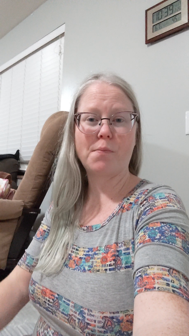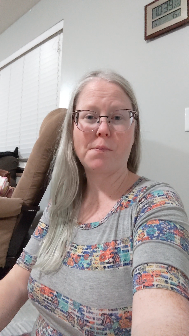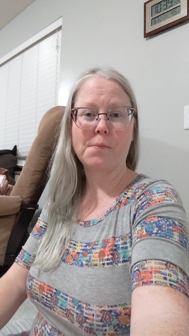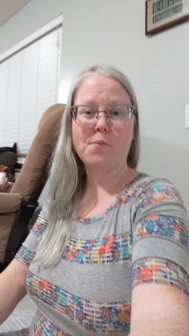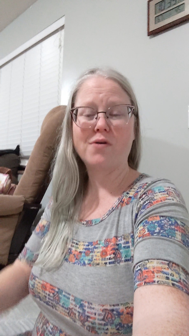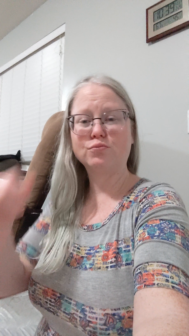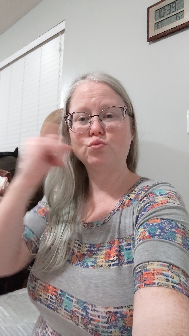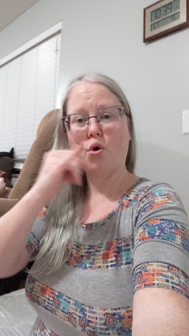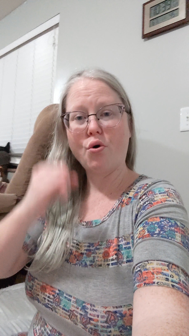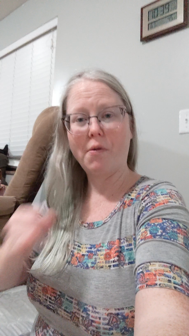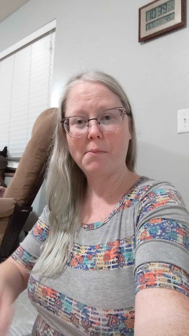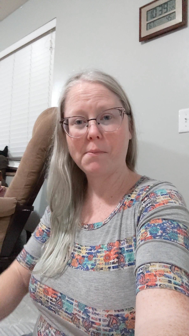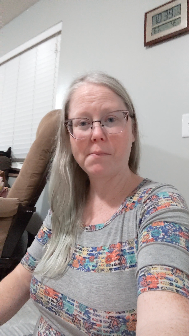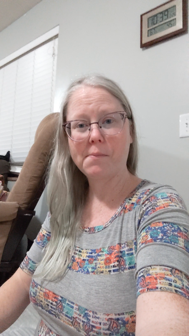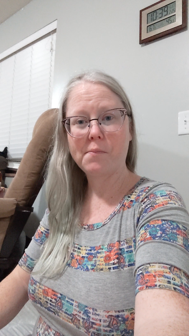draw